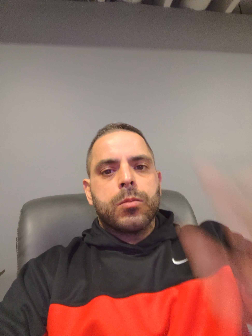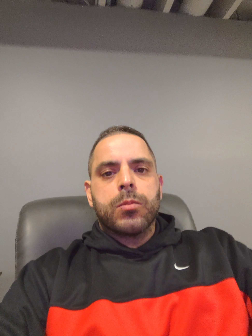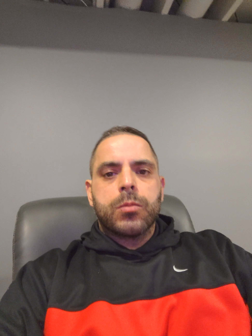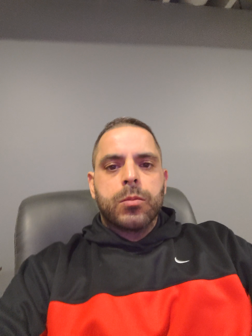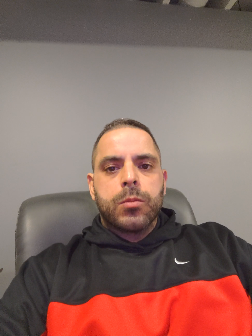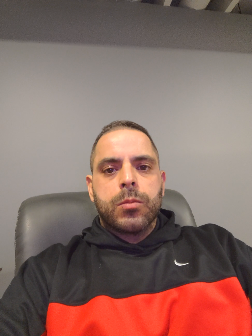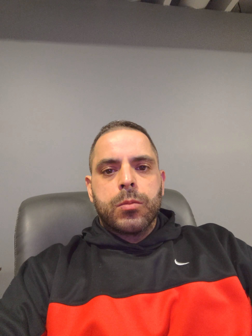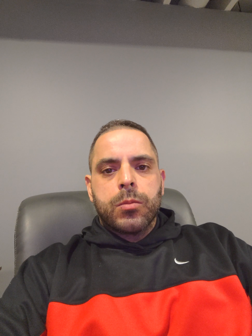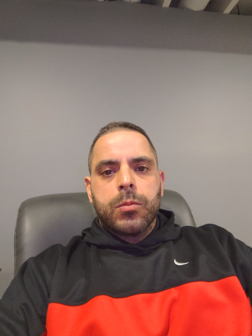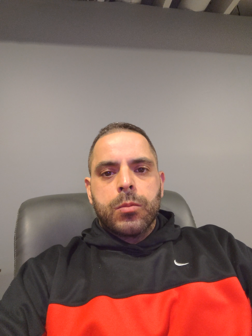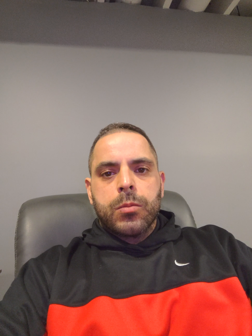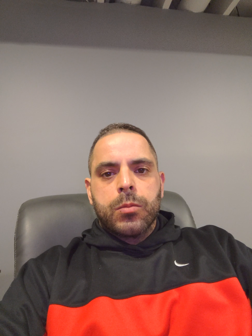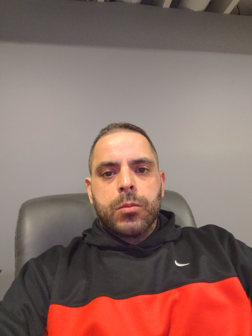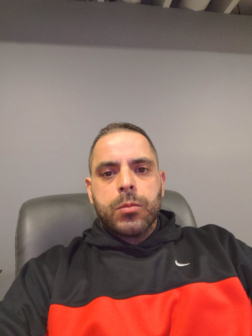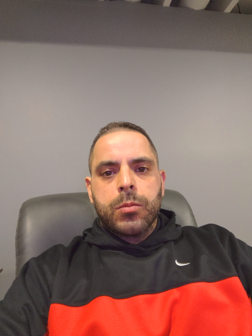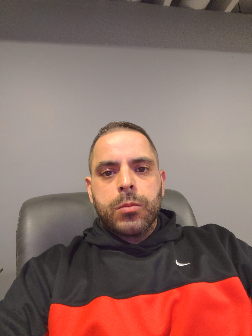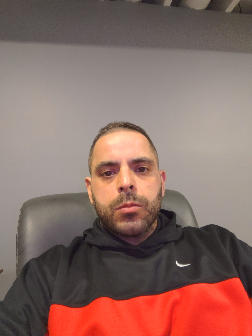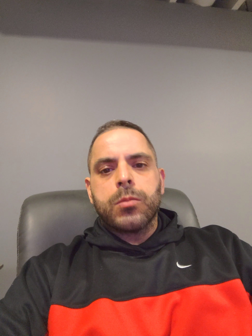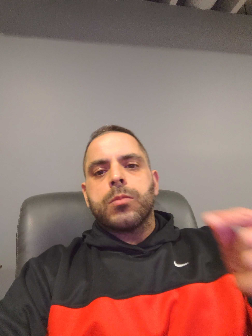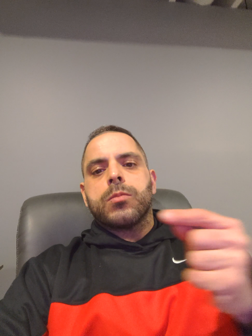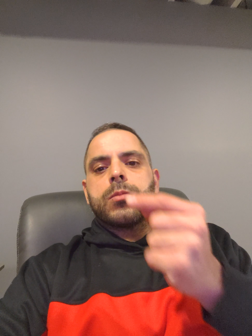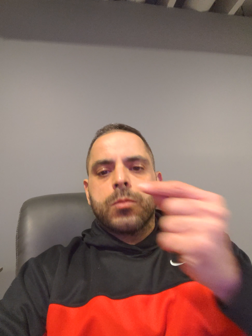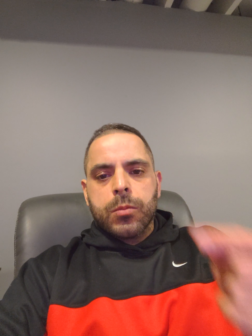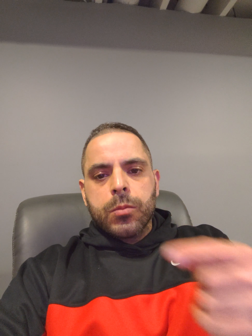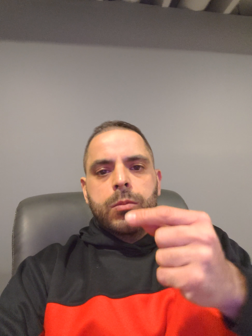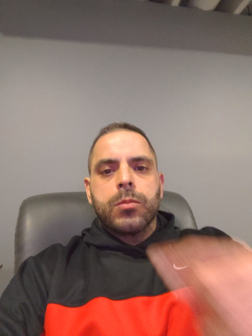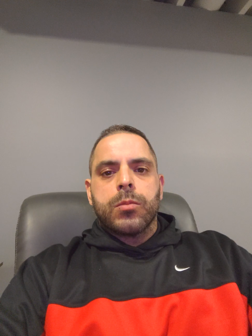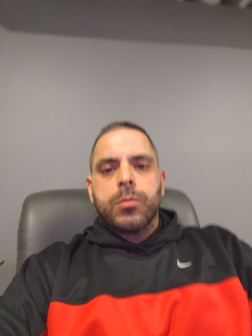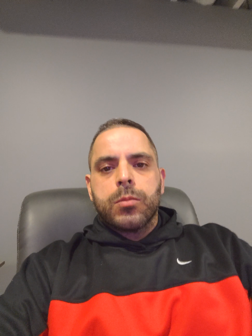owie